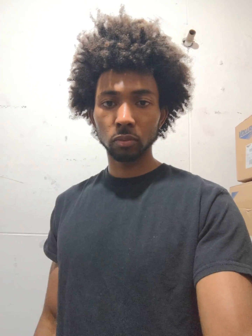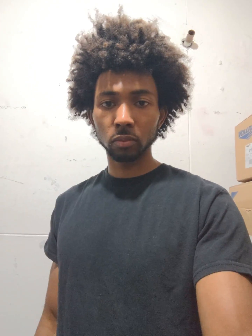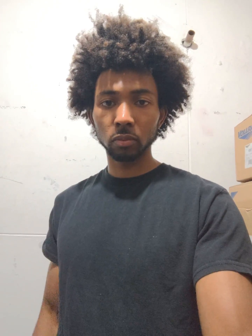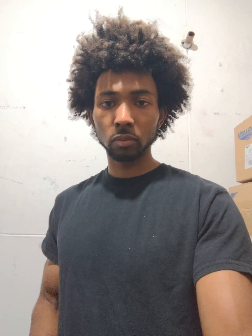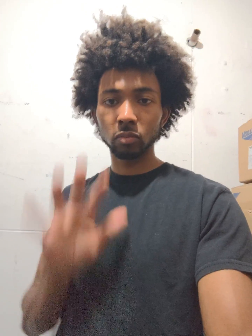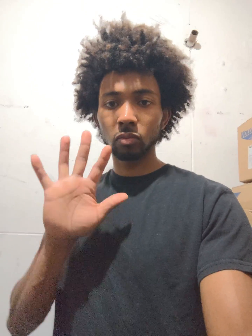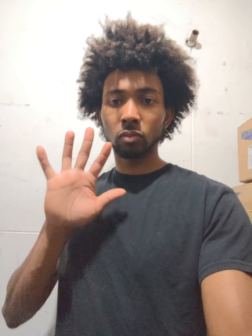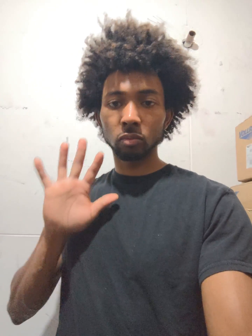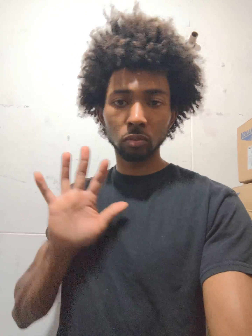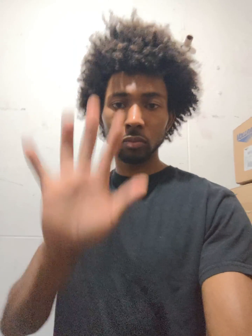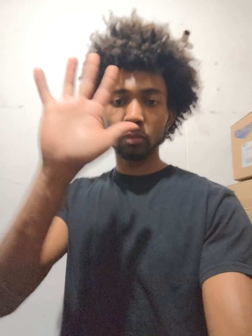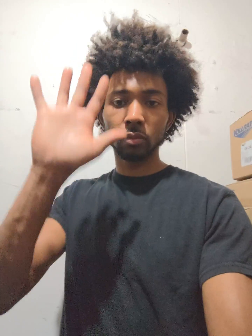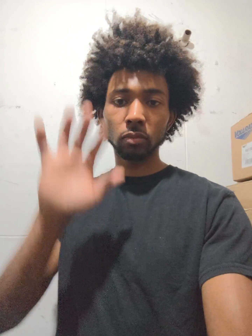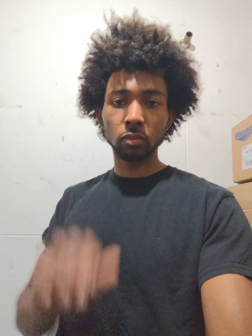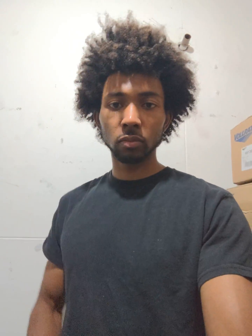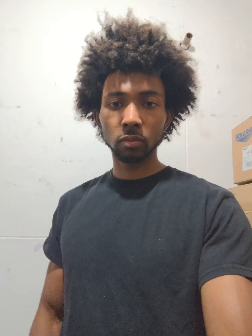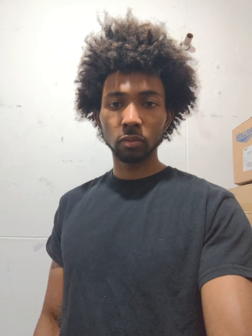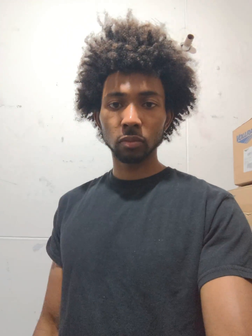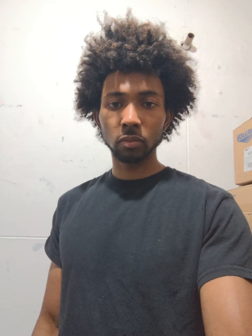give me five